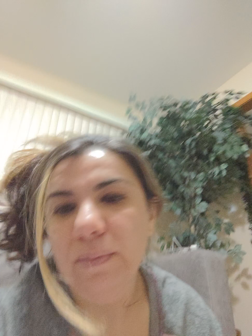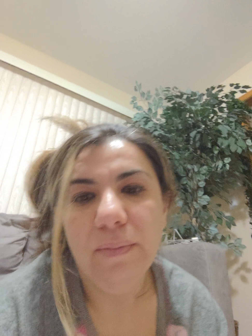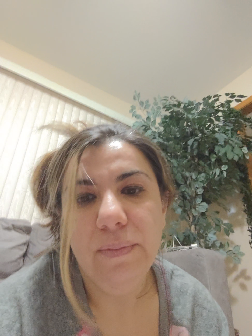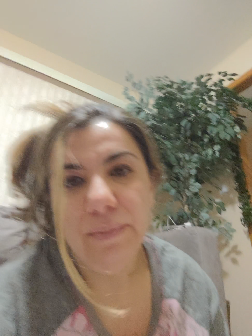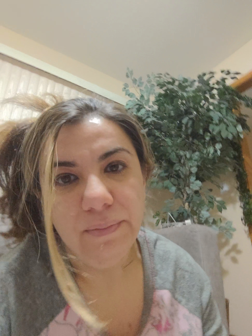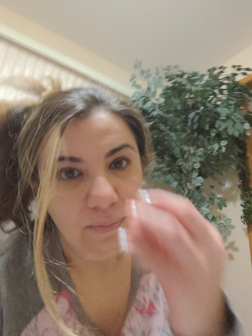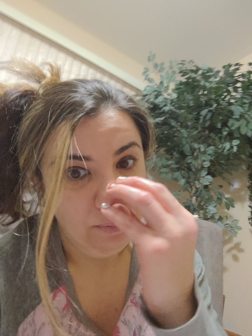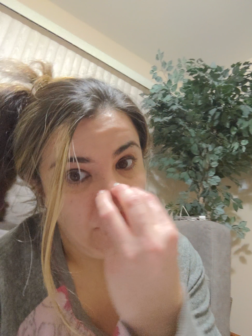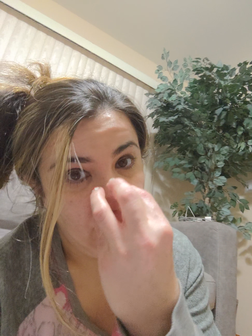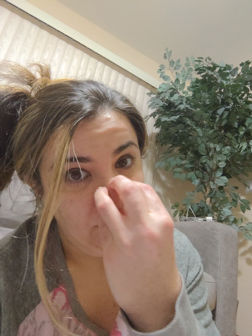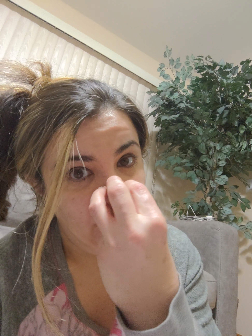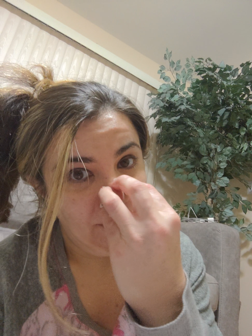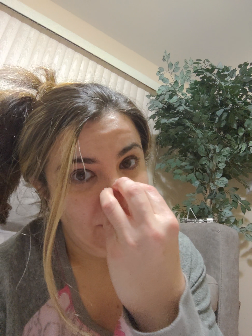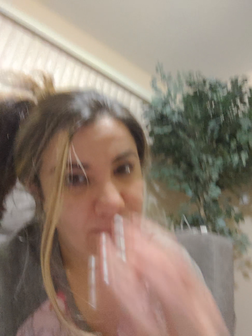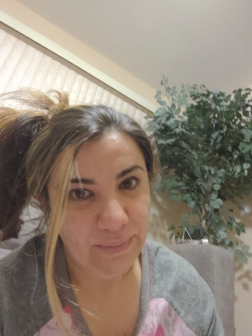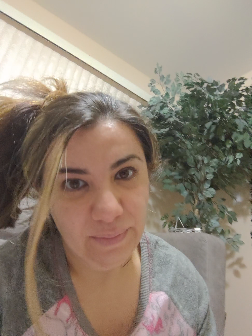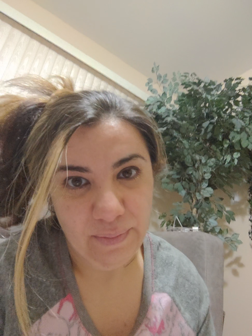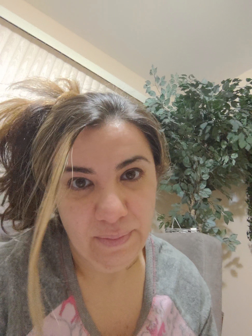clown